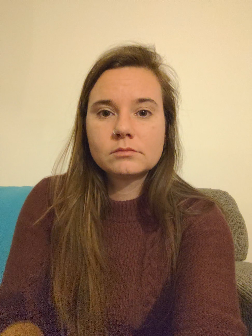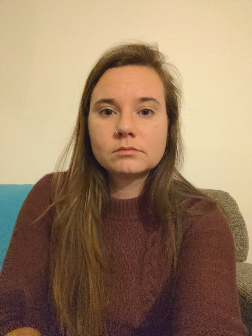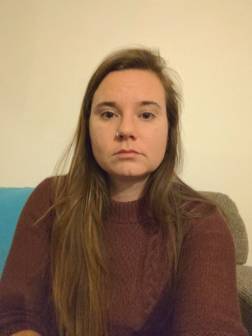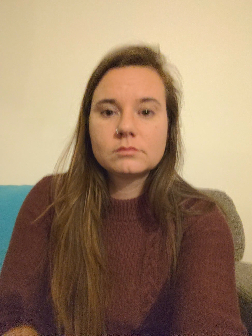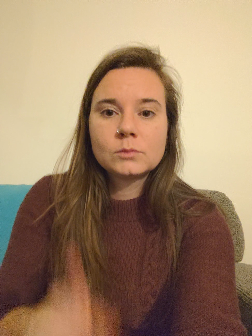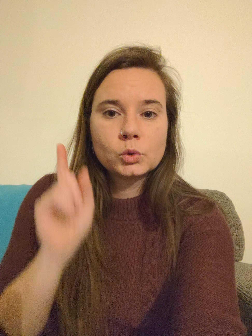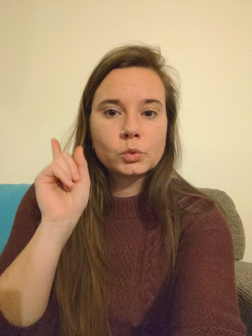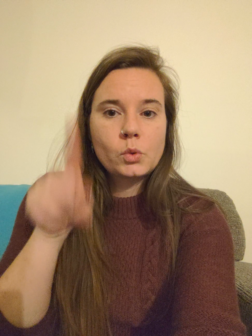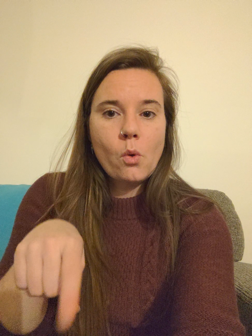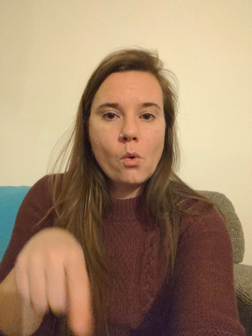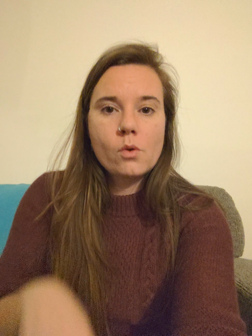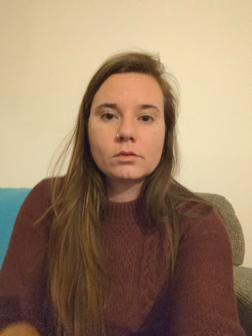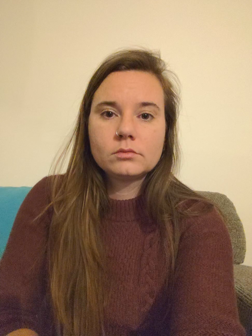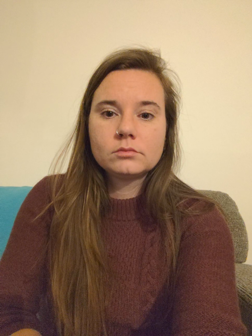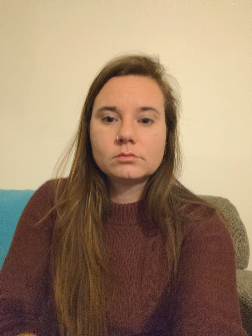go